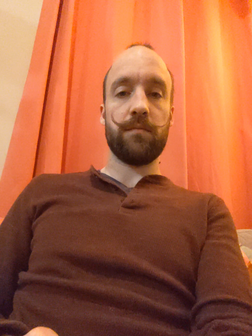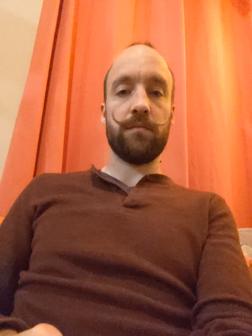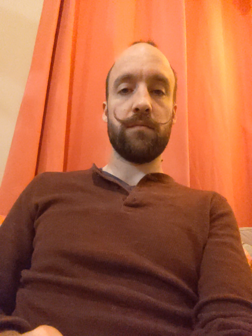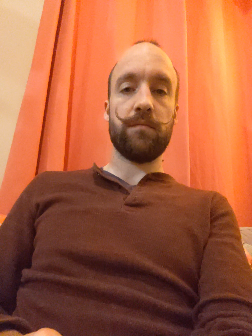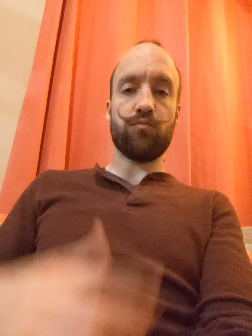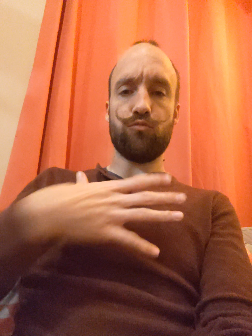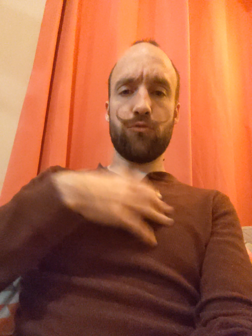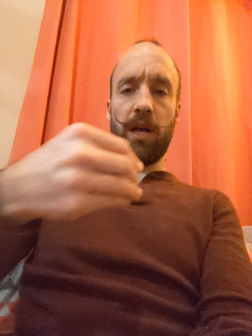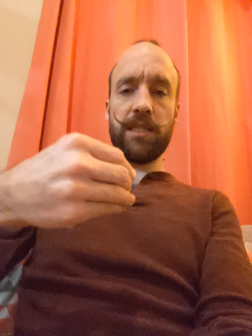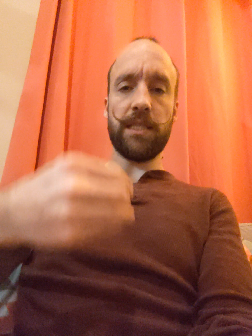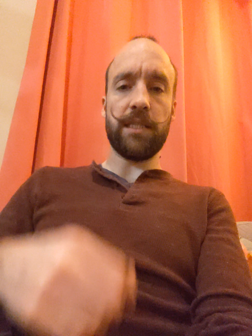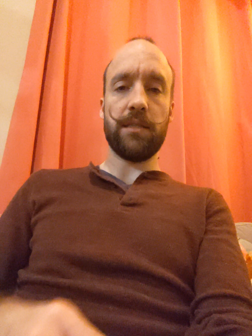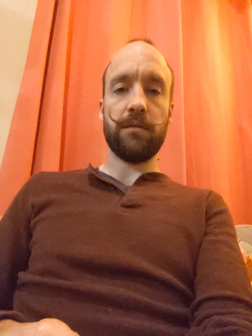white